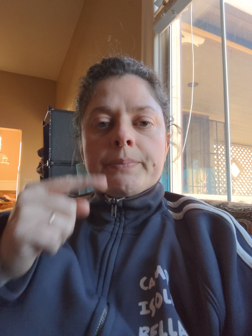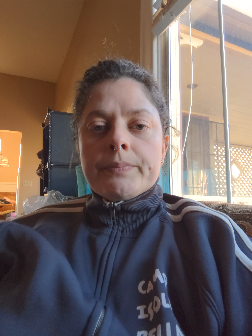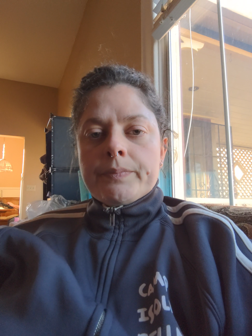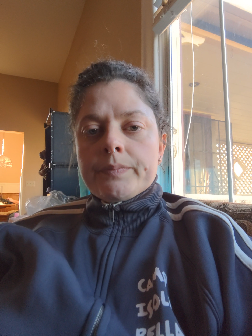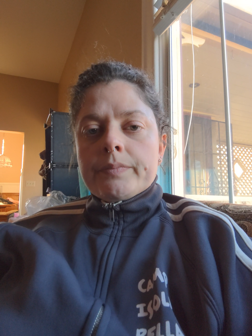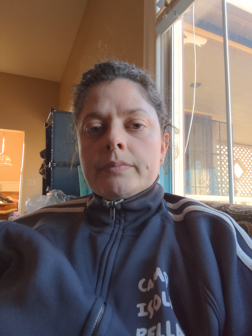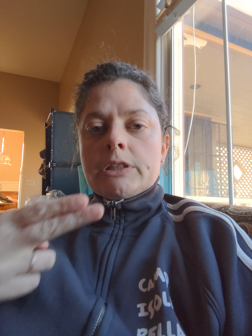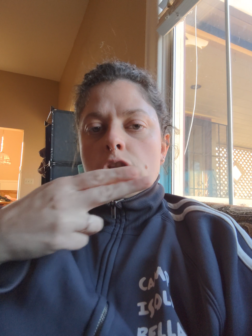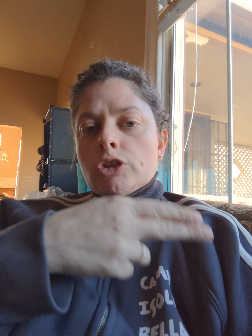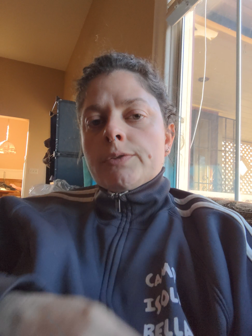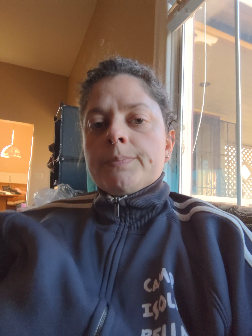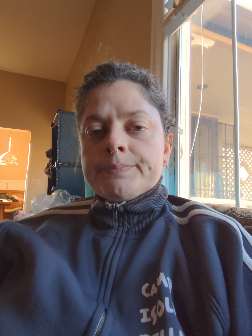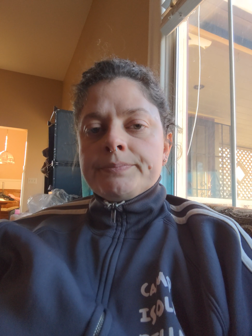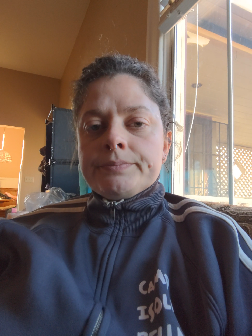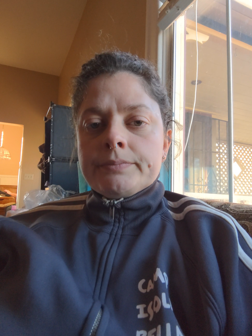scissors